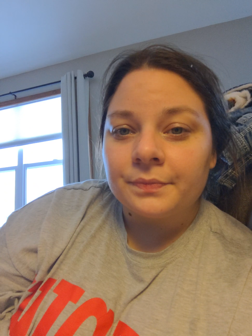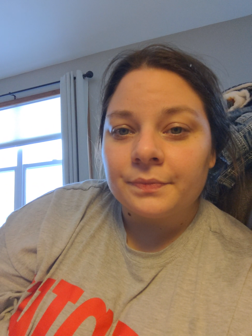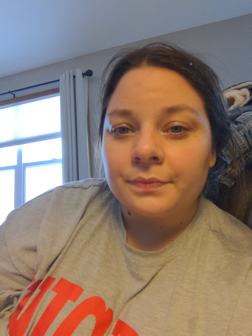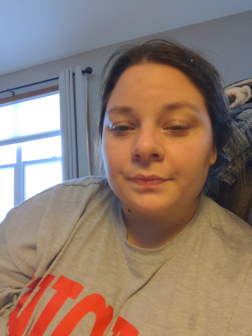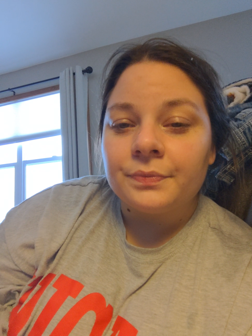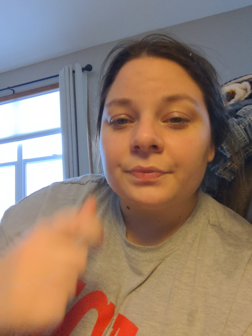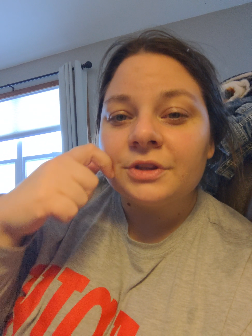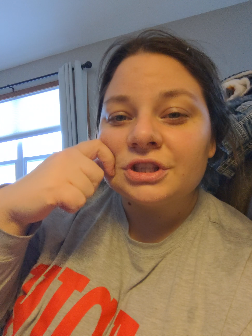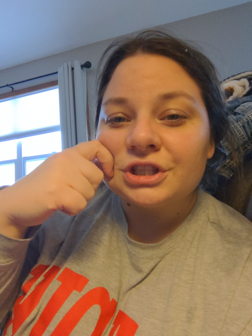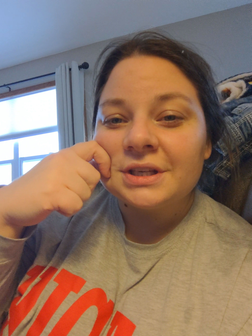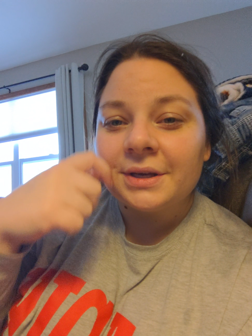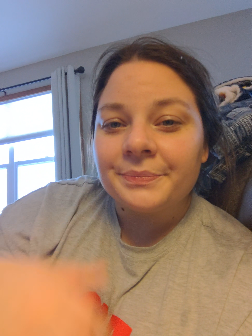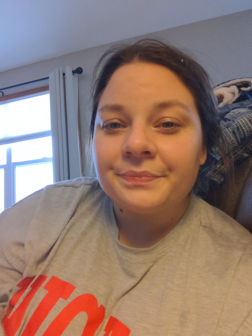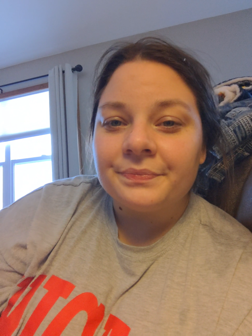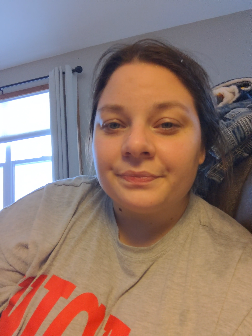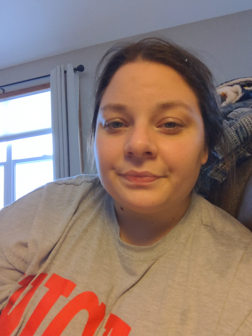cheek